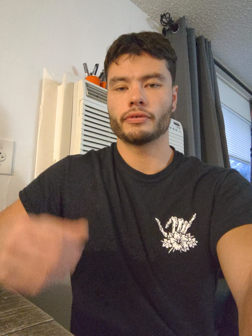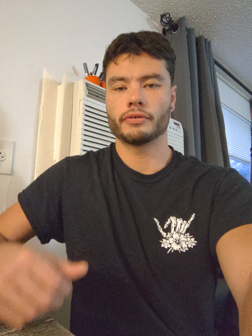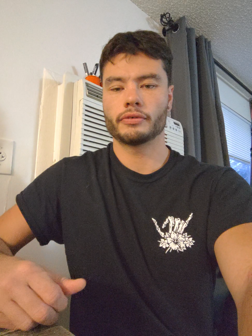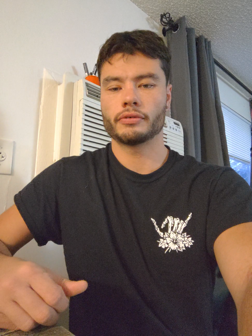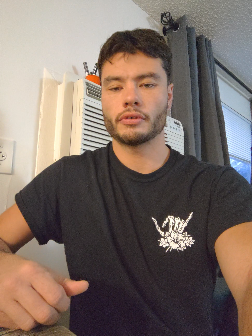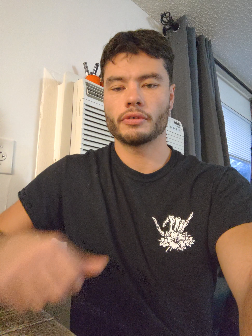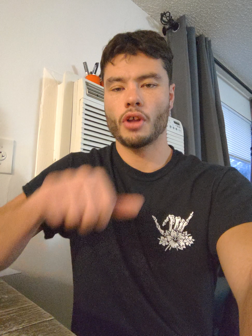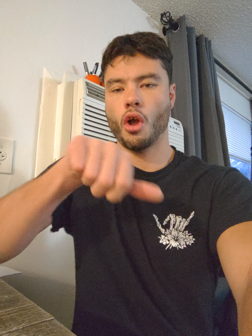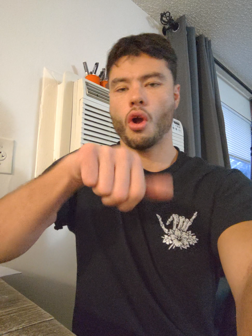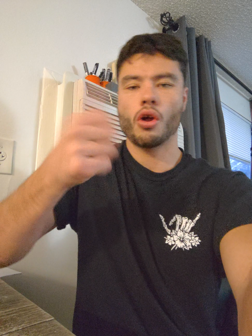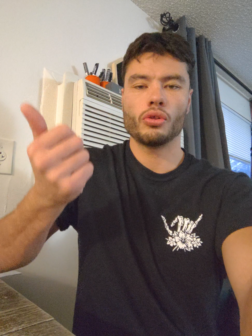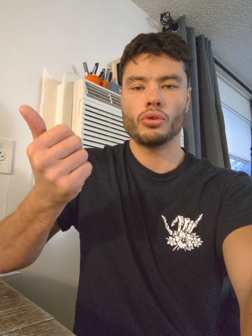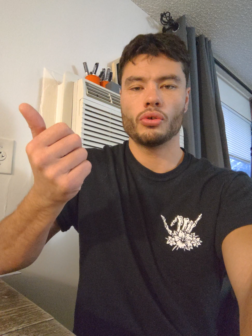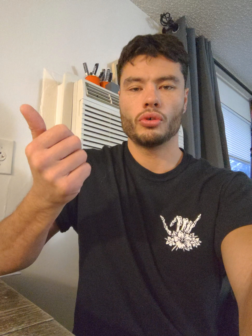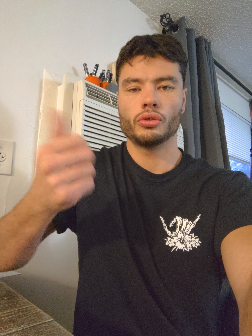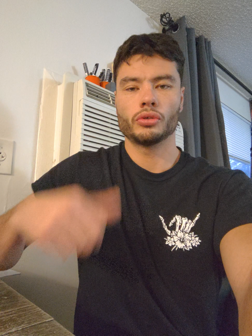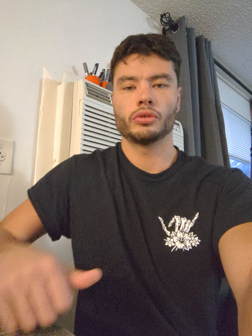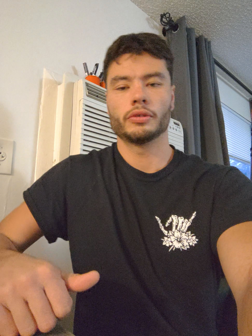another